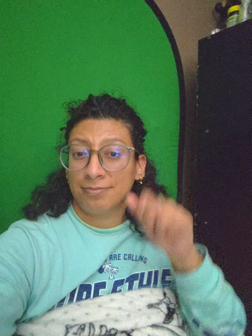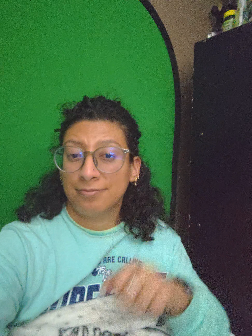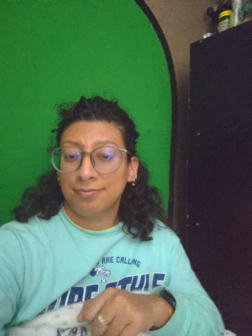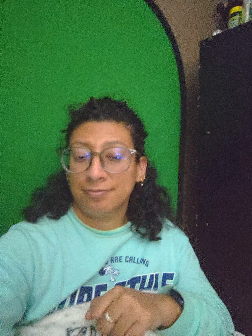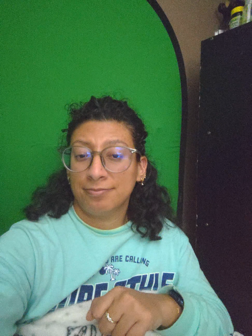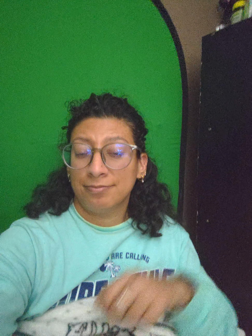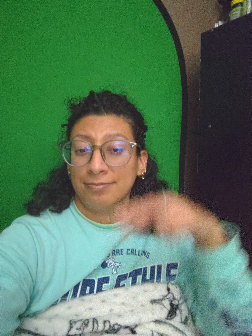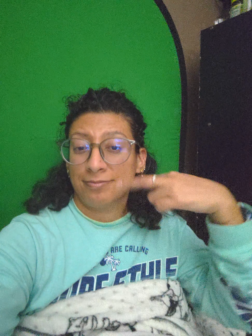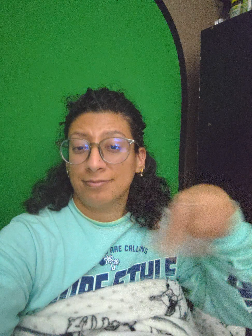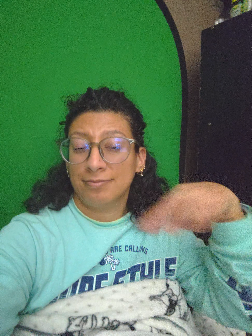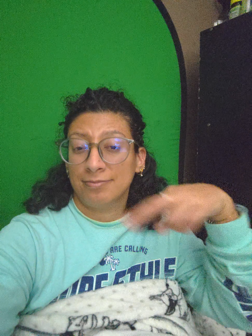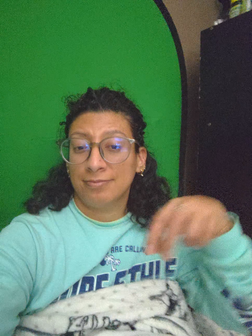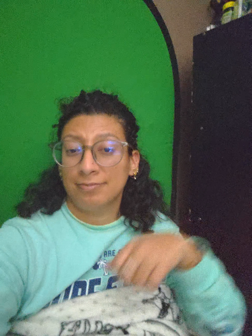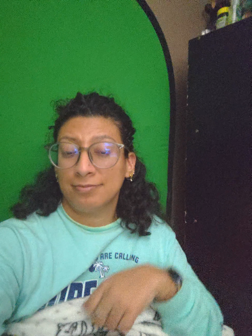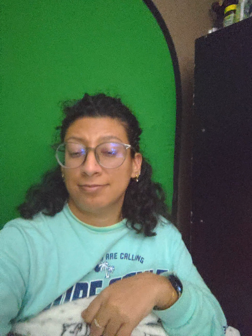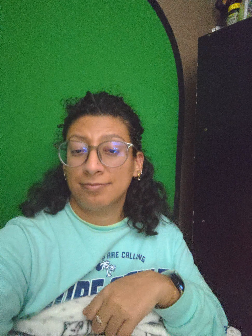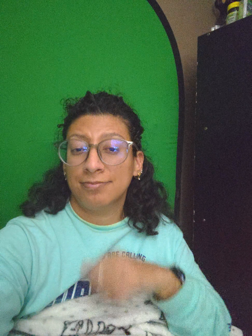dance